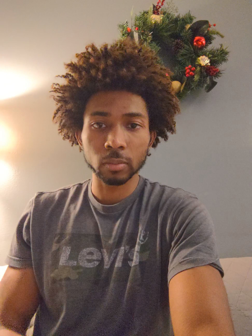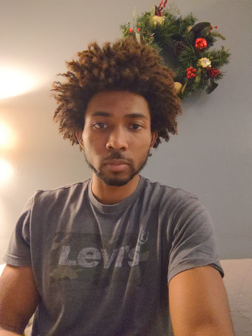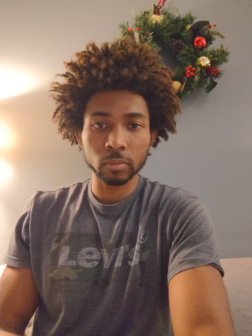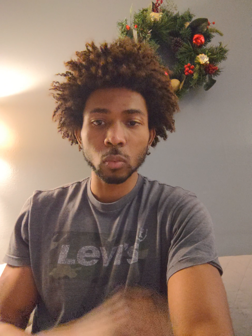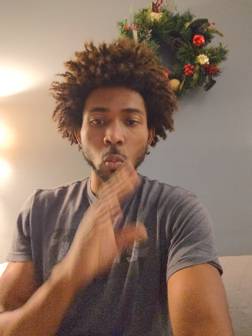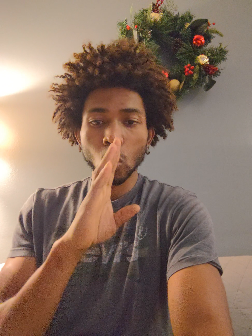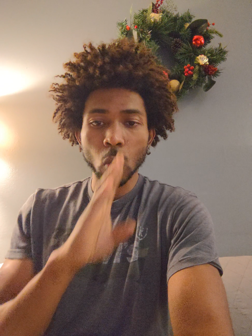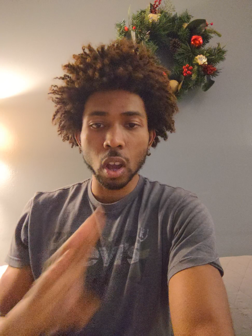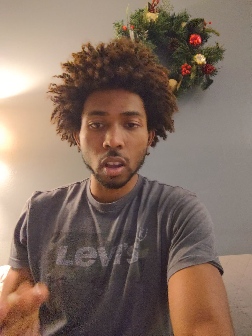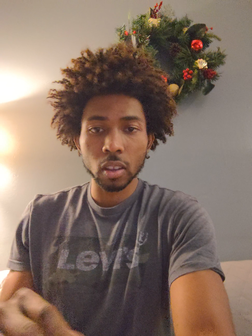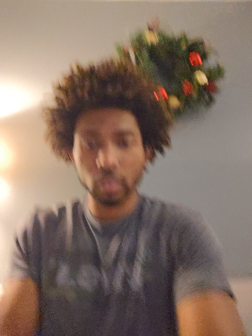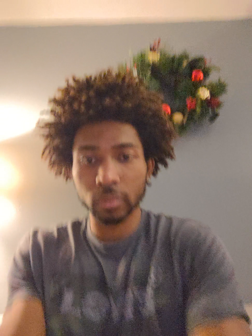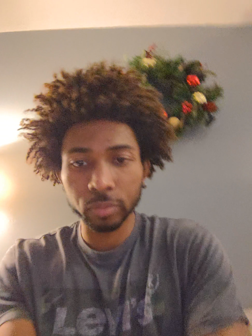quiet